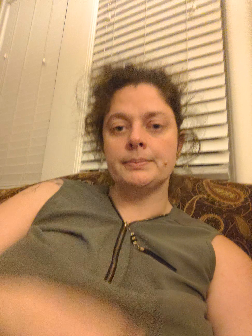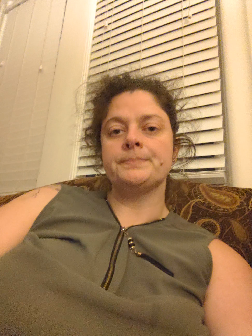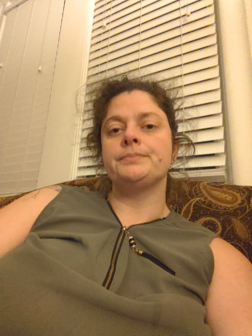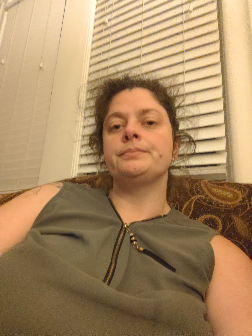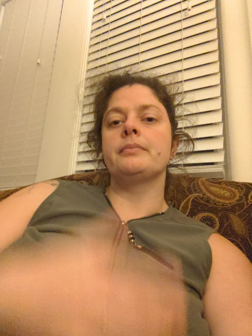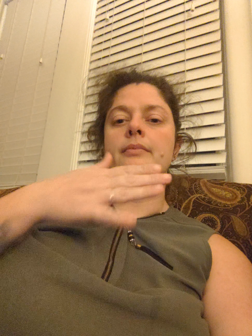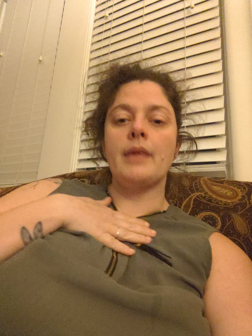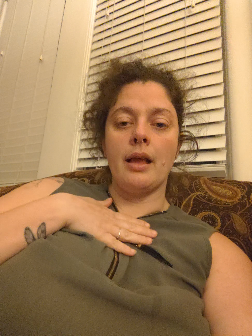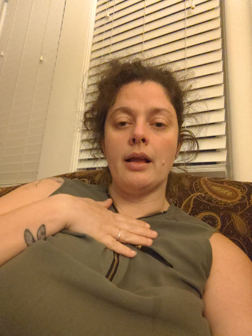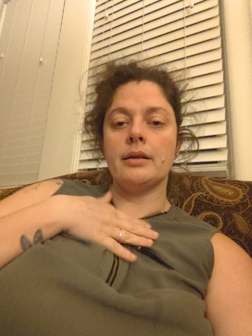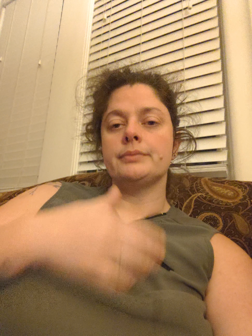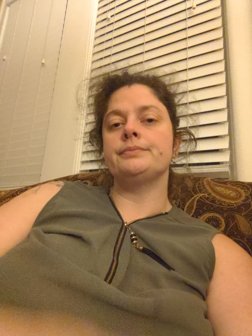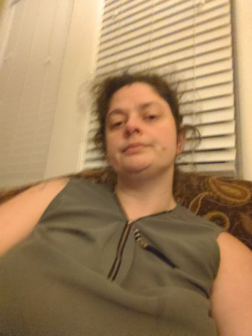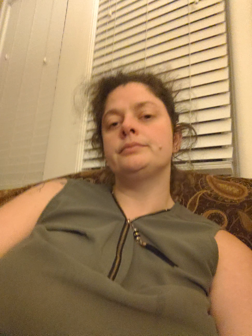my